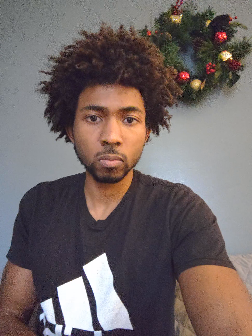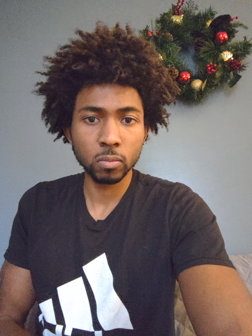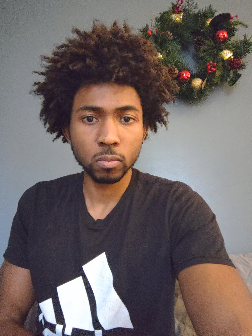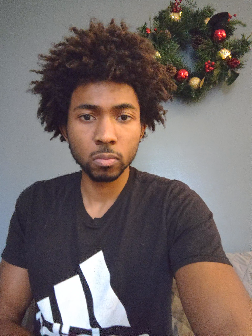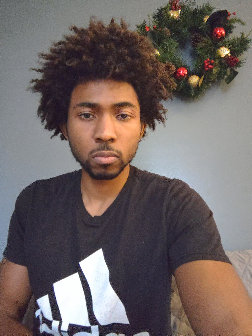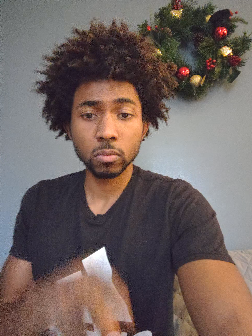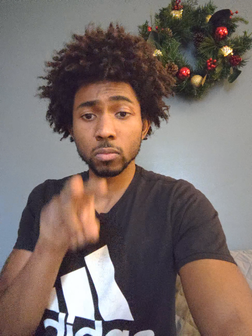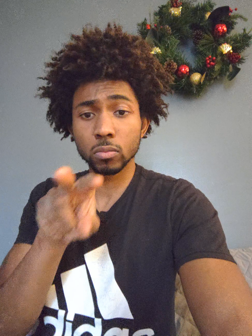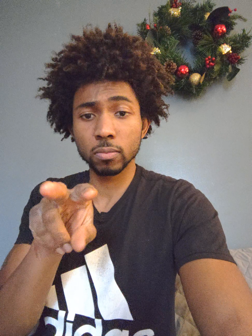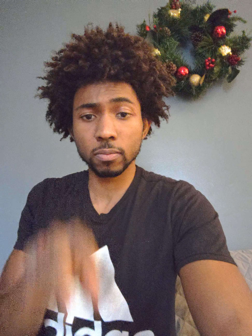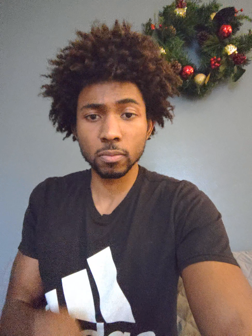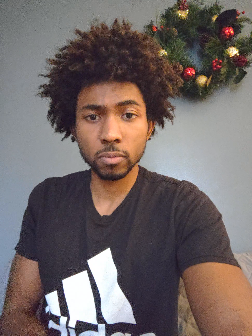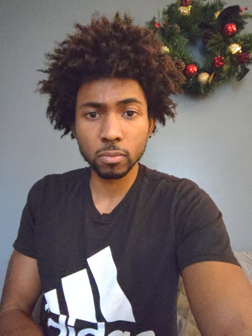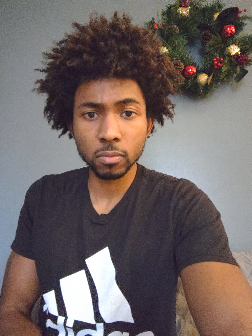look